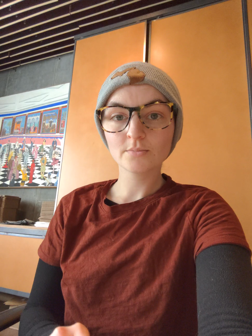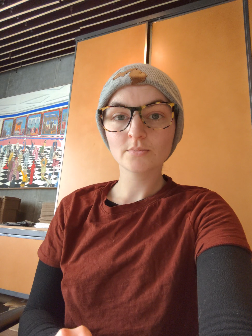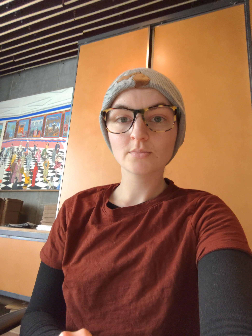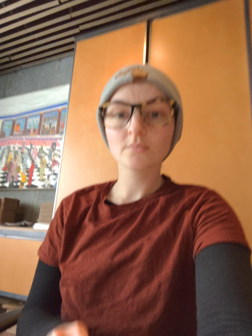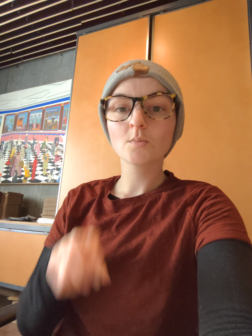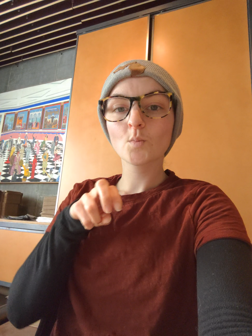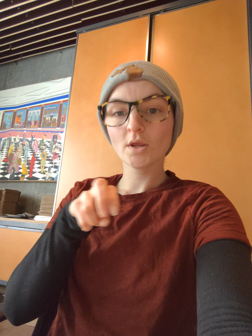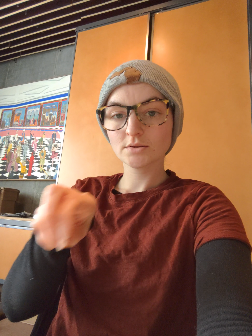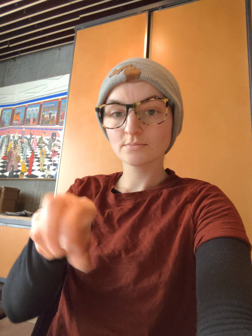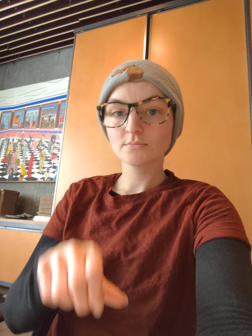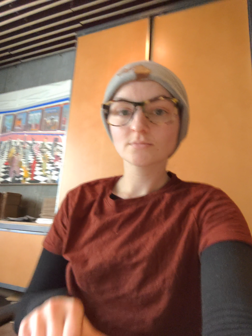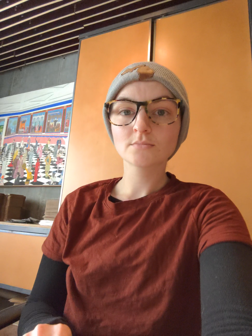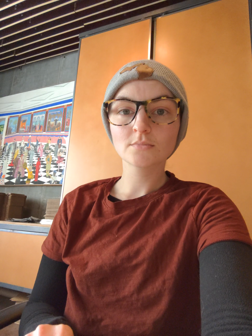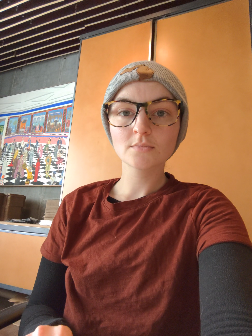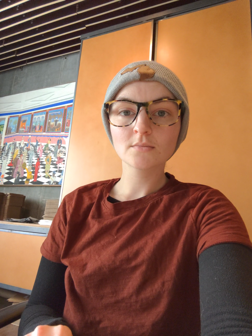ride